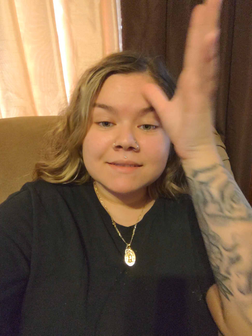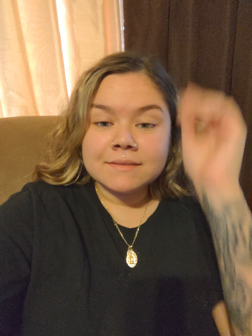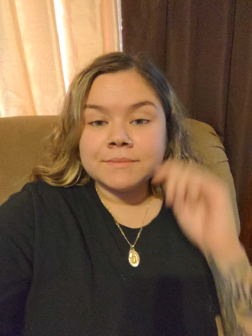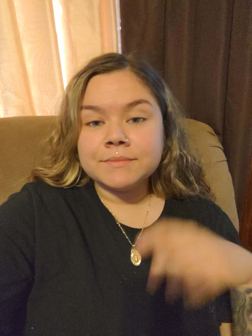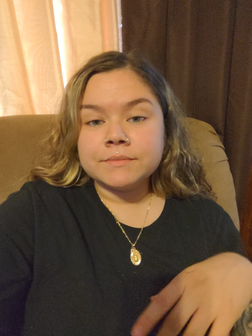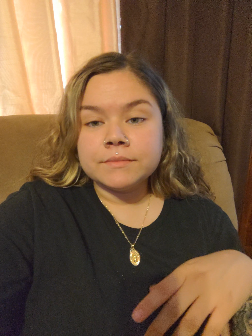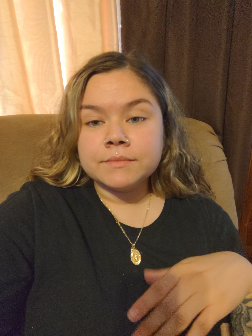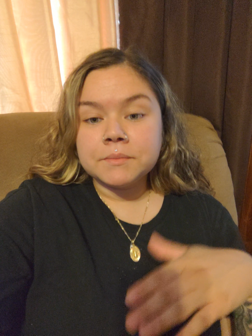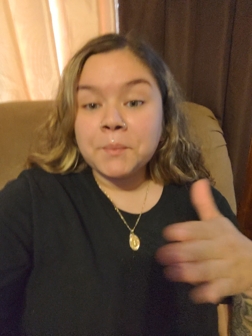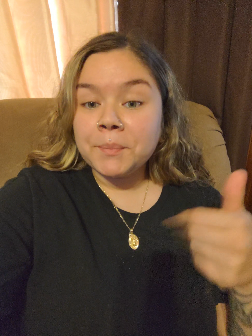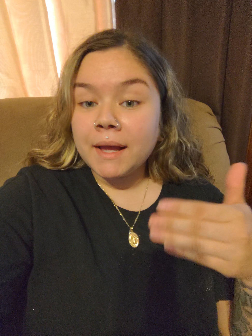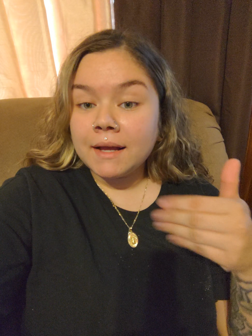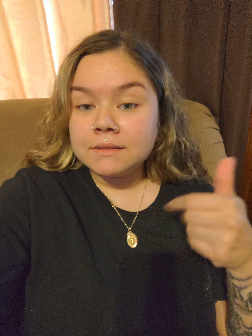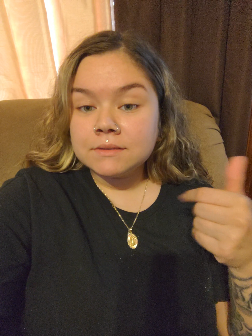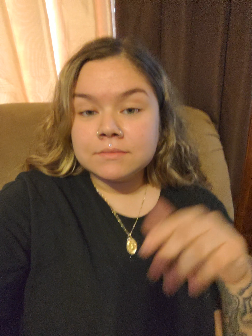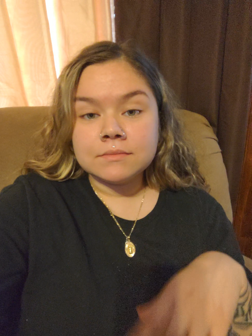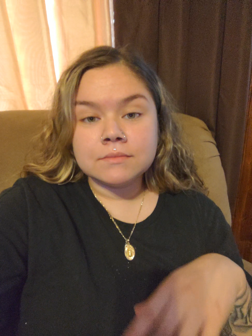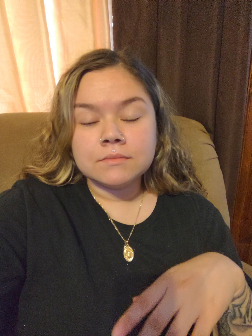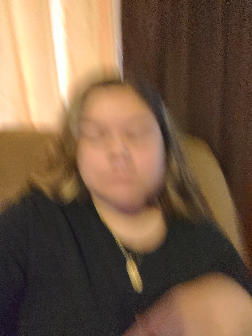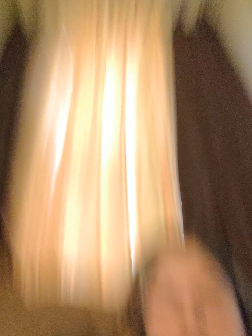pants